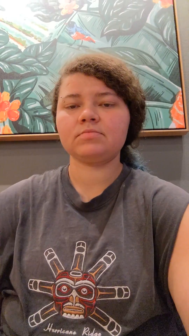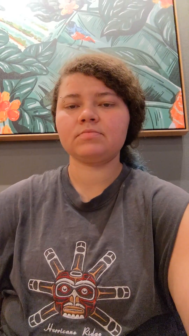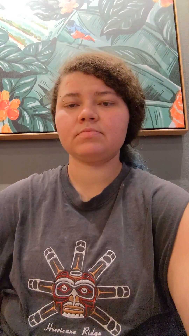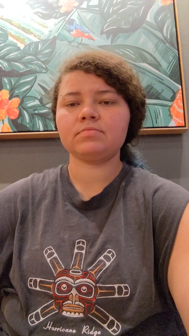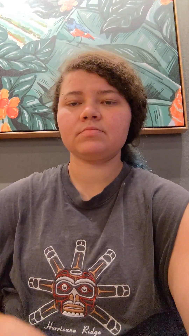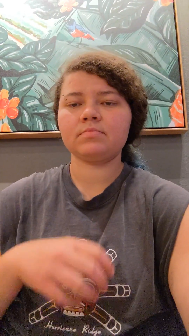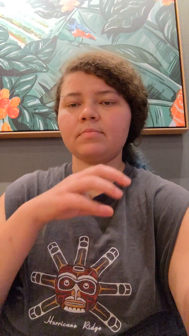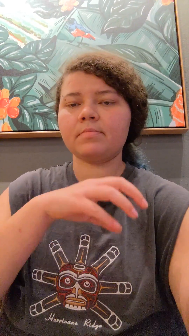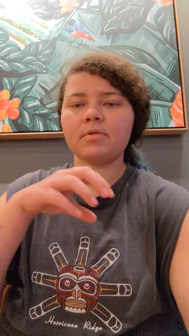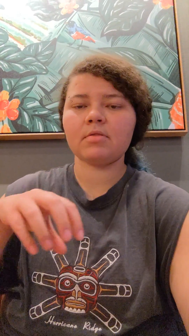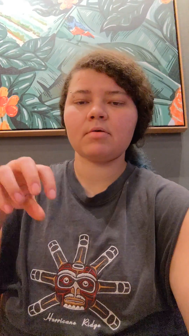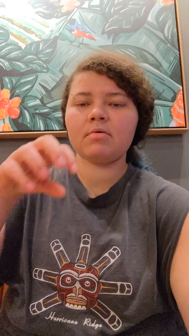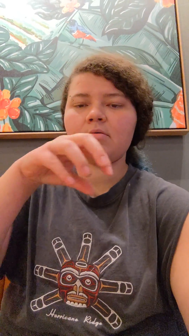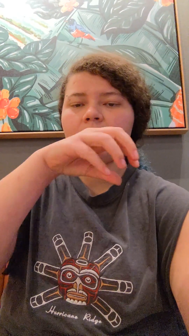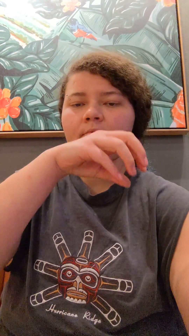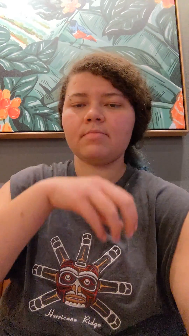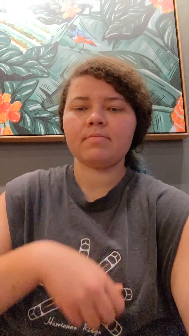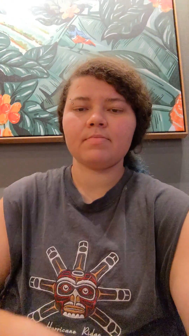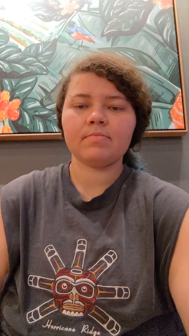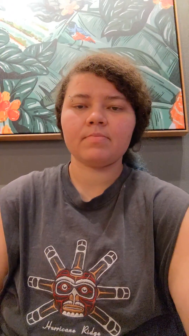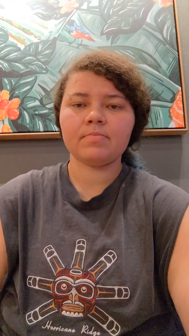block